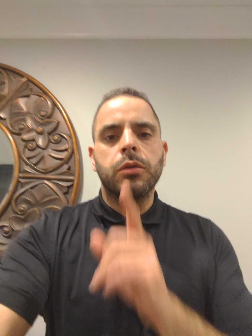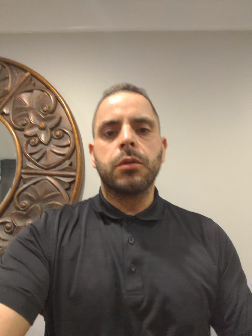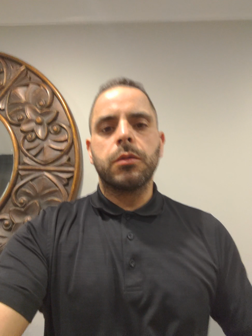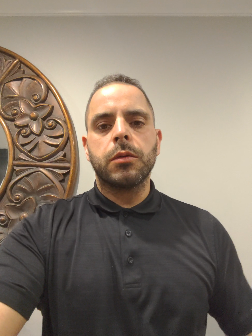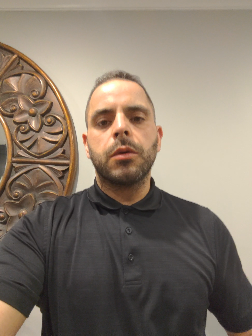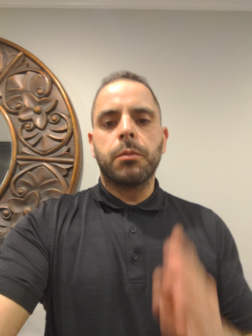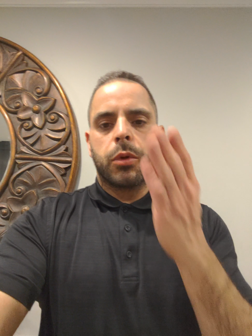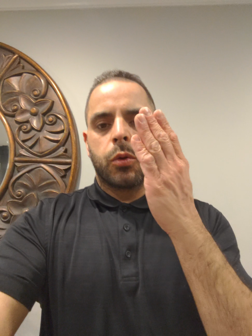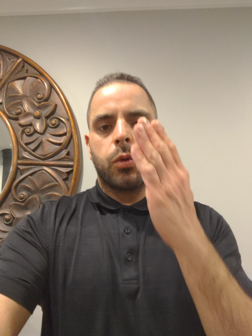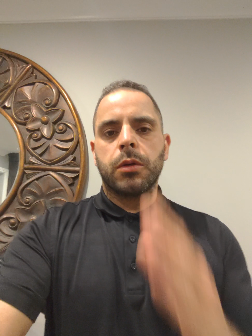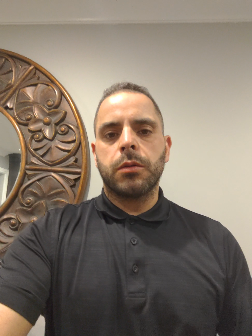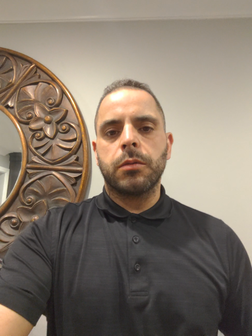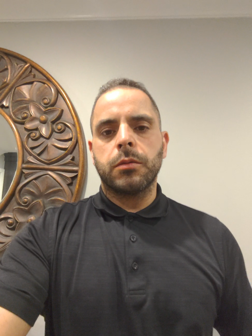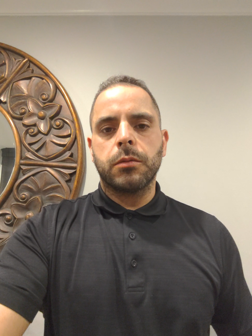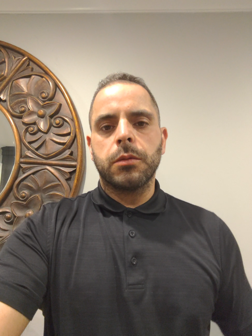blue